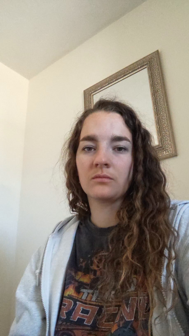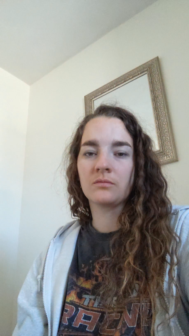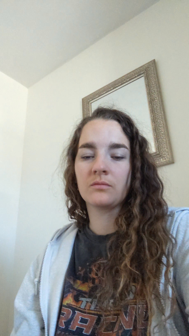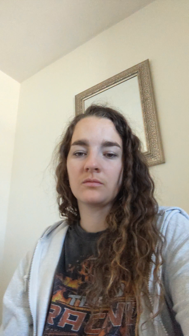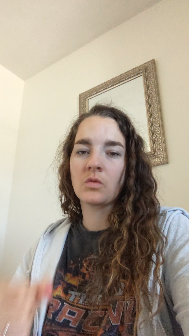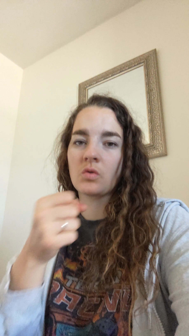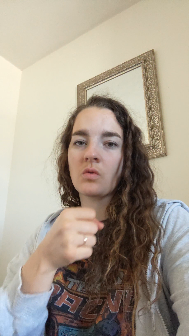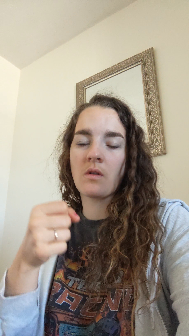coffee